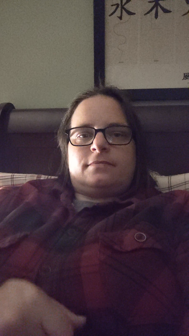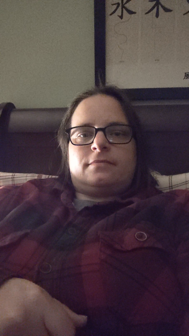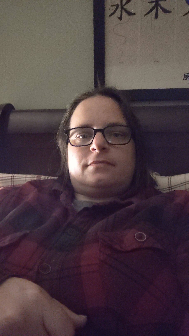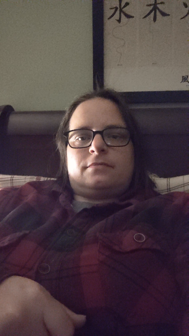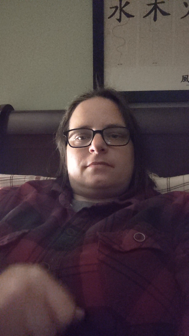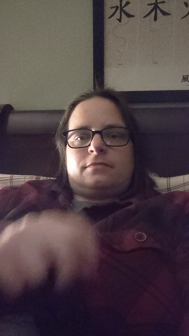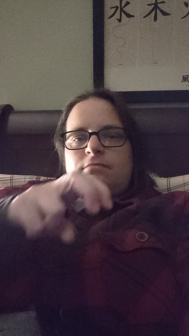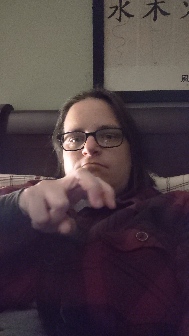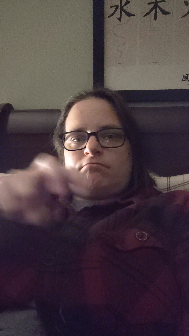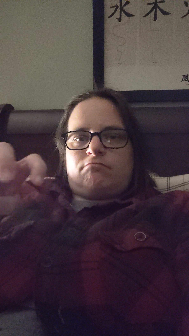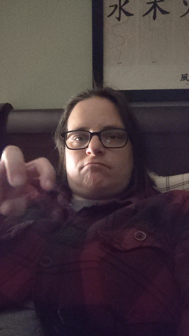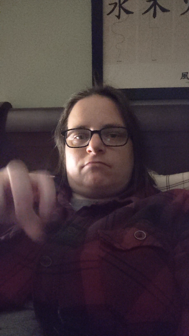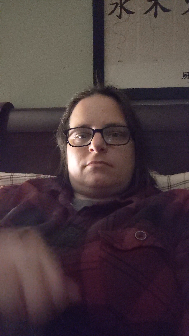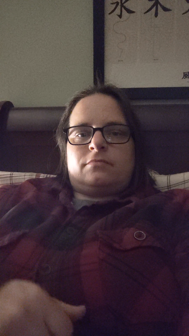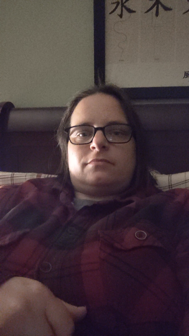porch